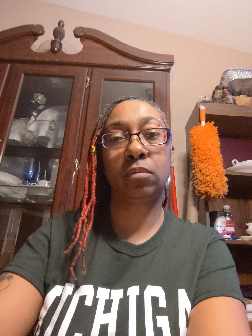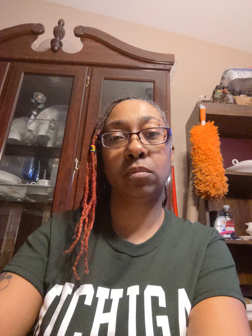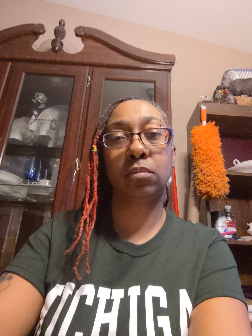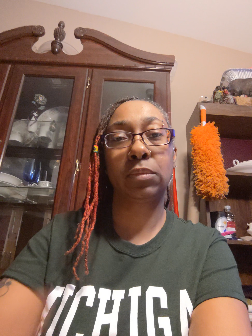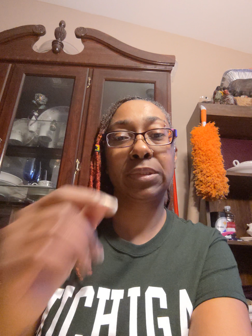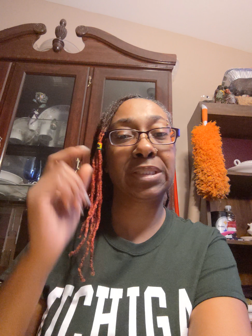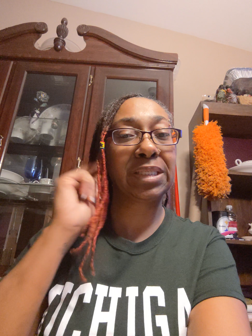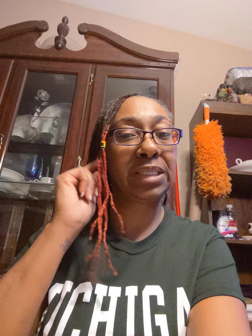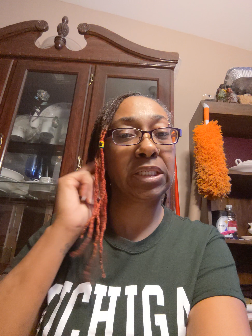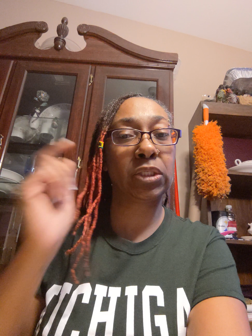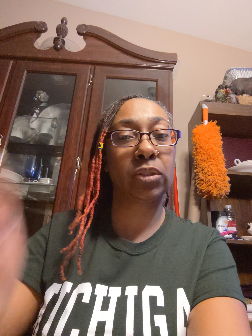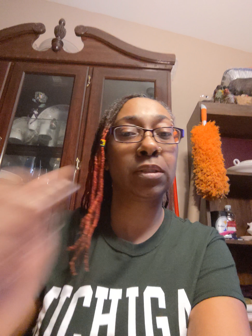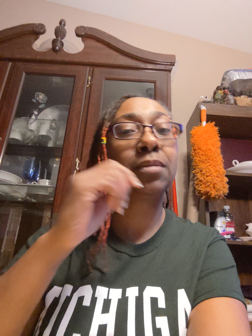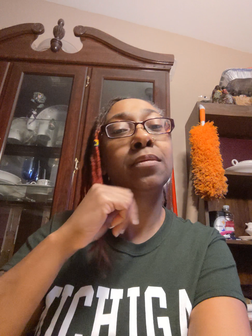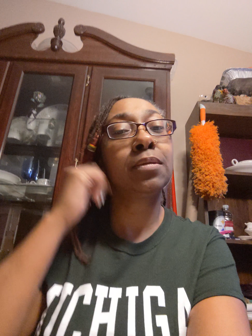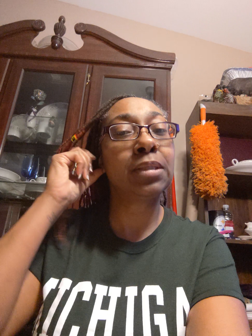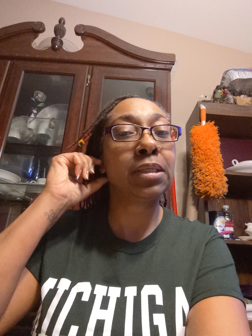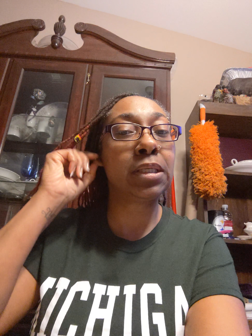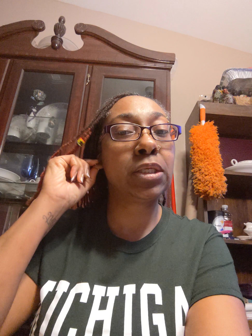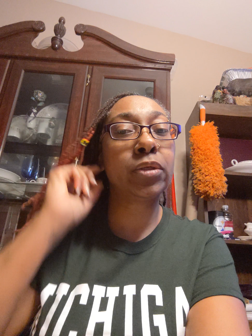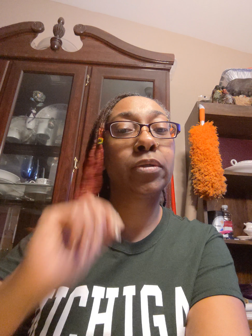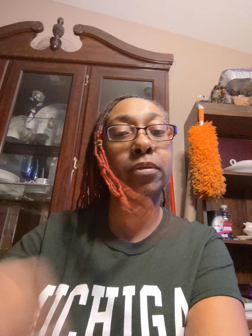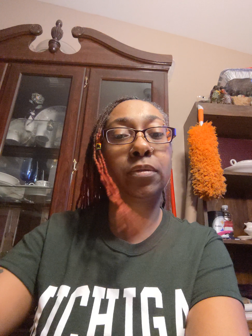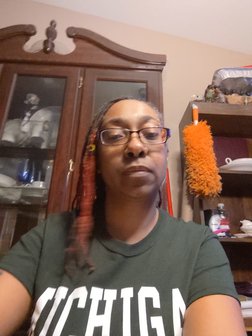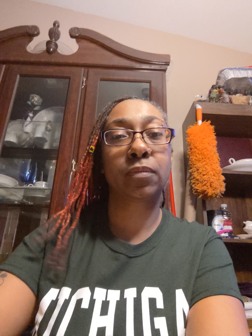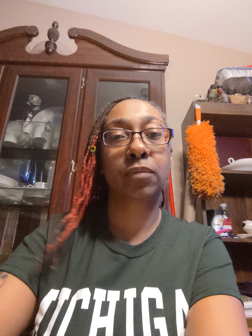ear